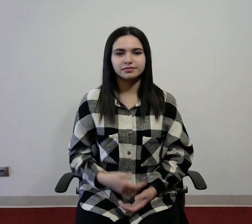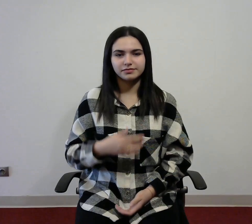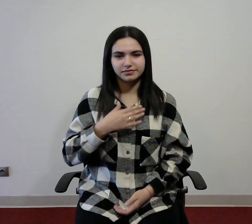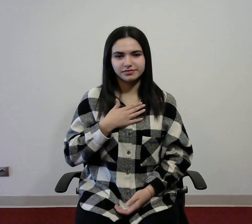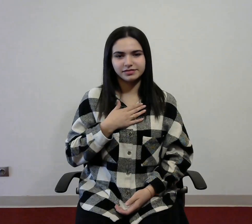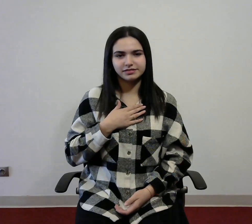mən